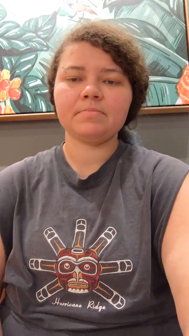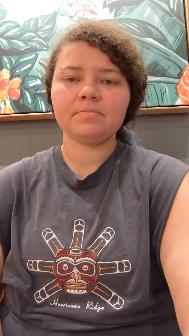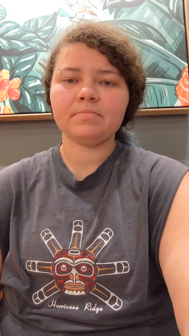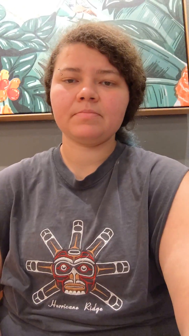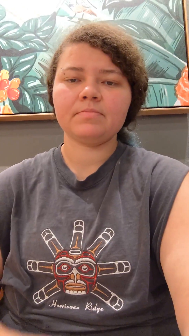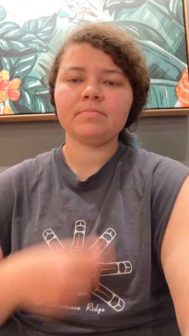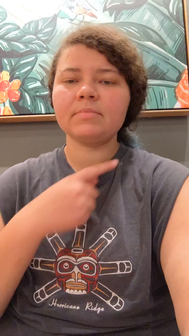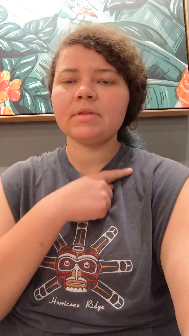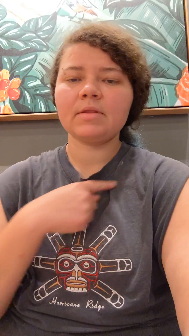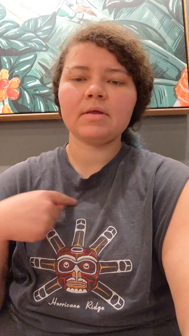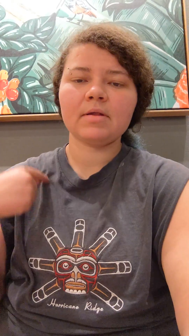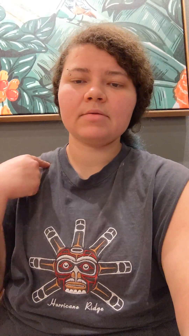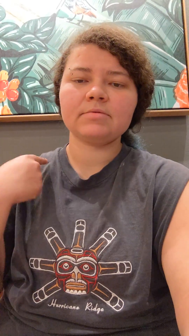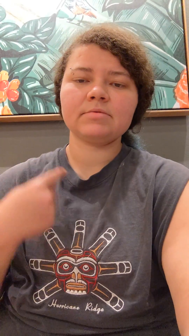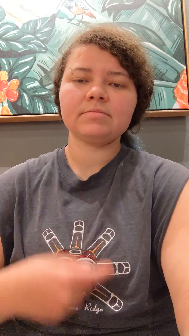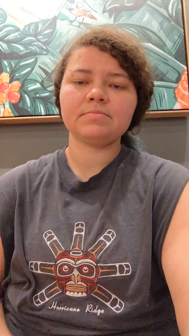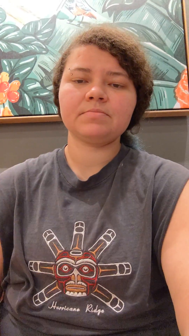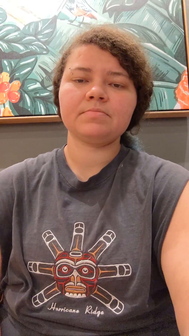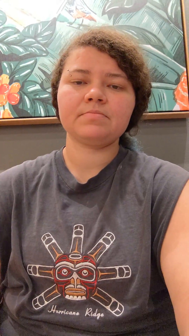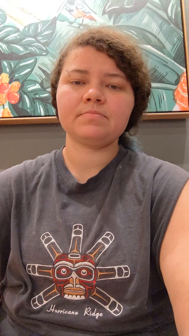necklace